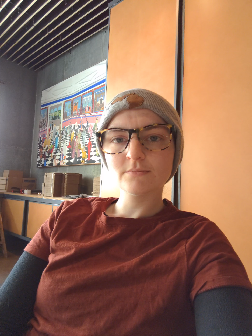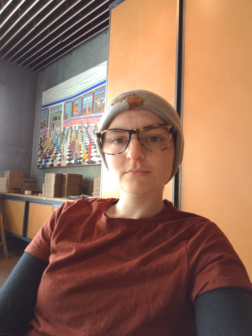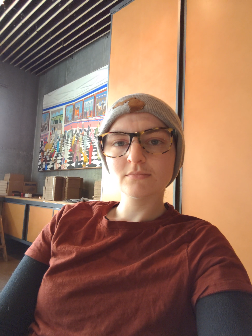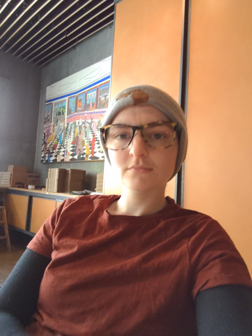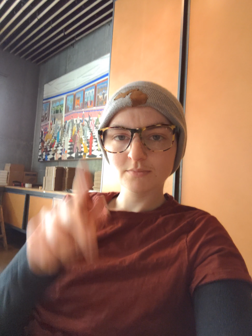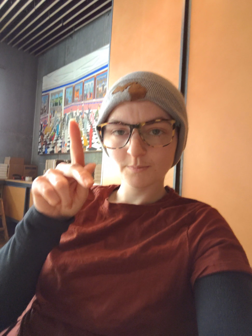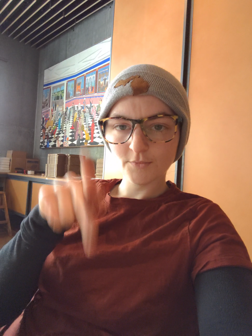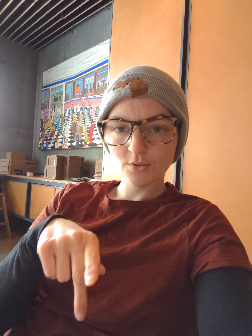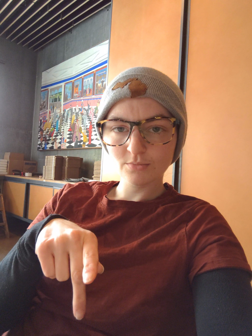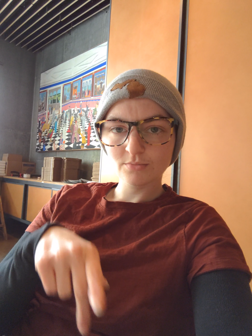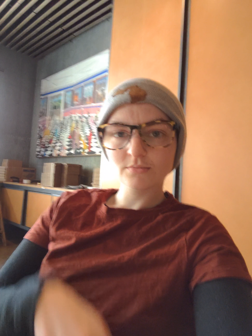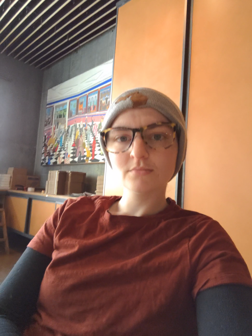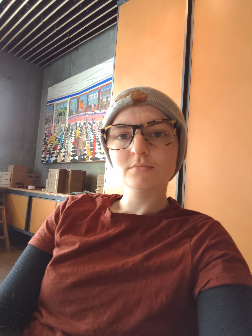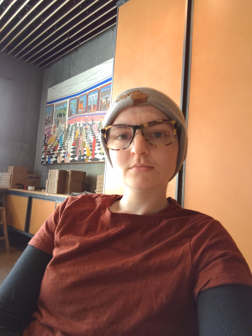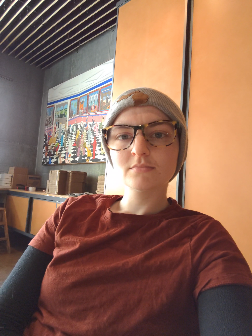person